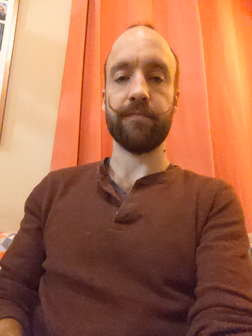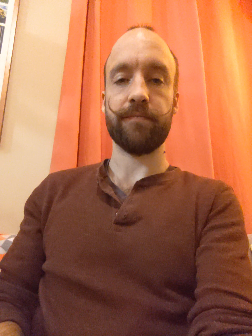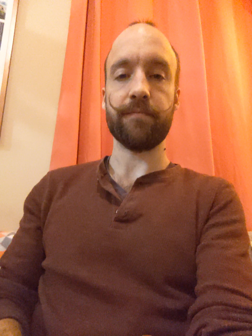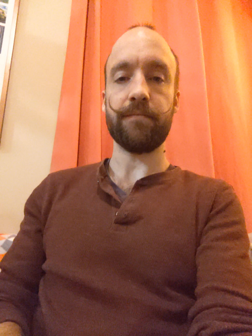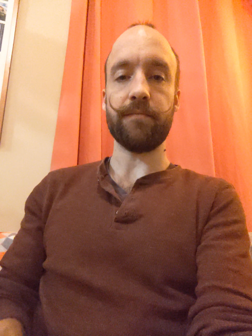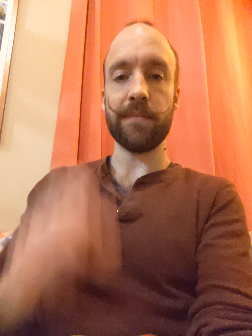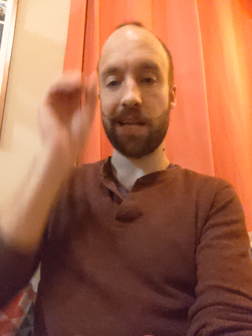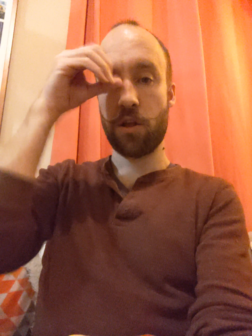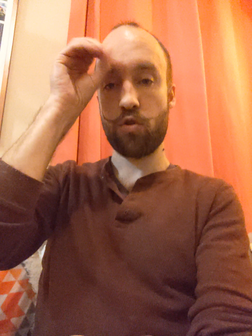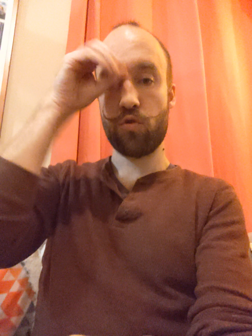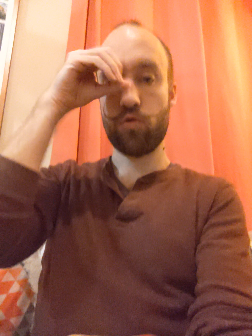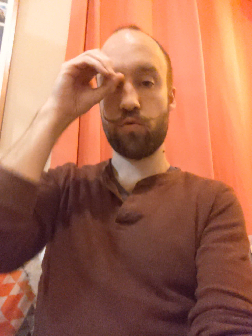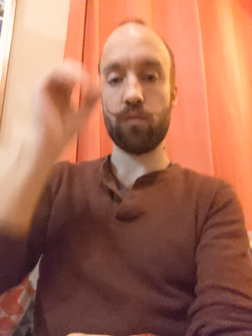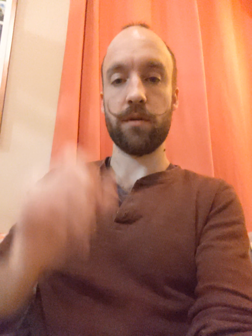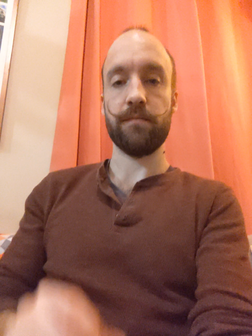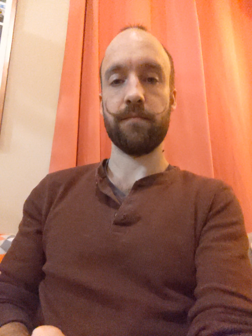owl